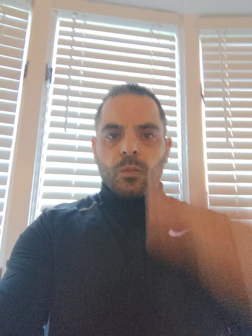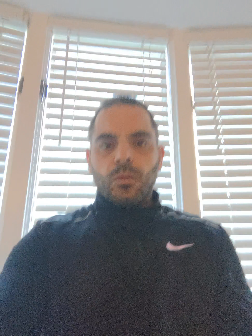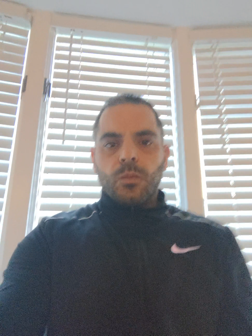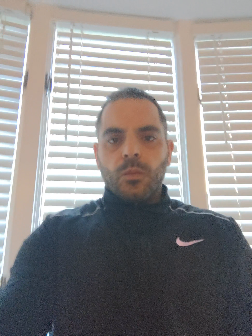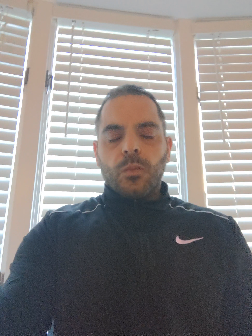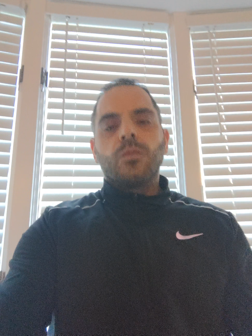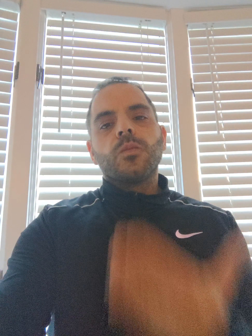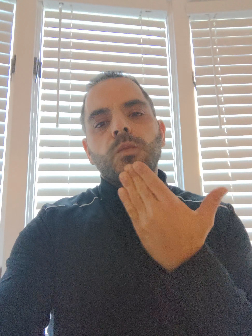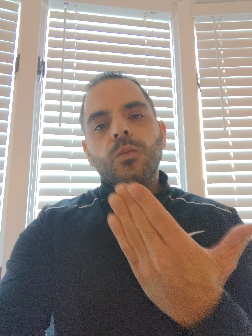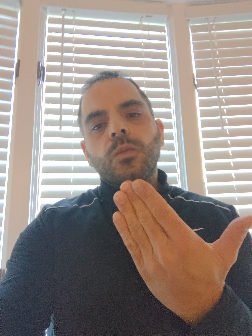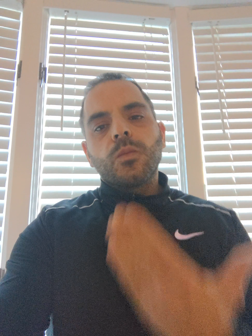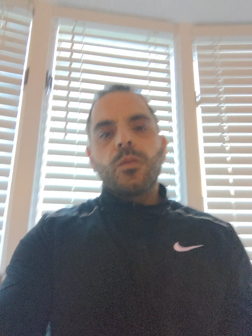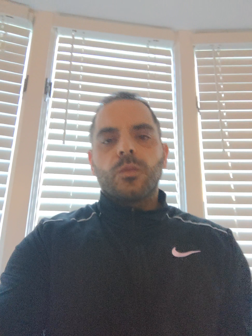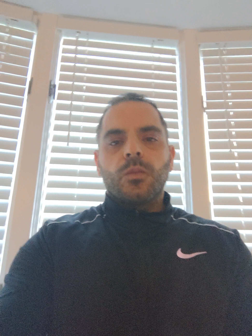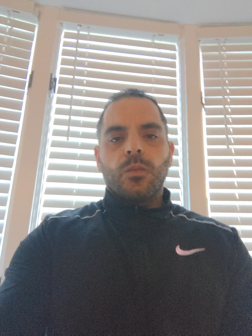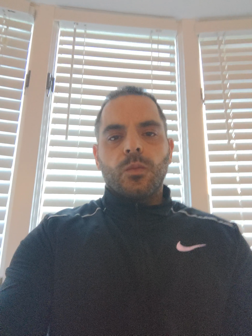thank you